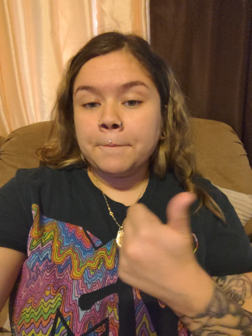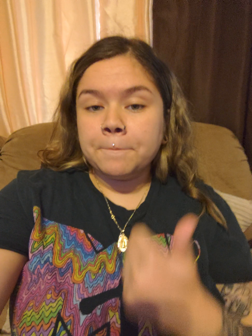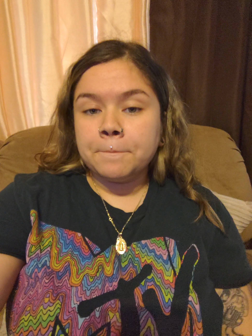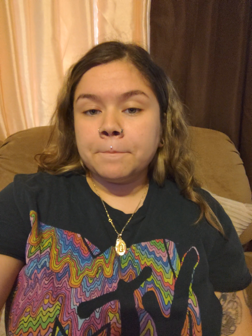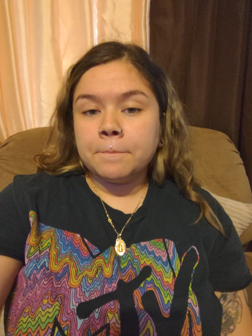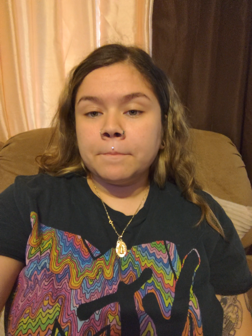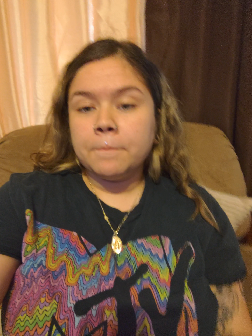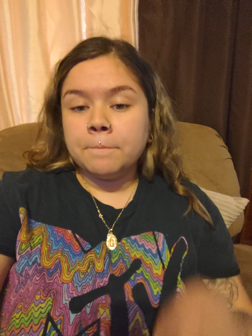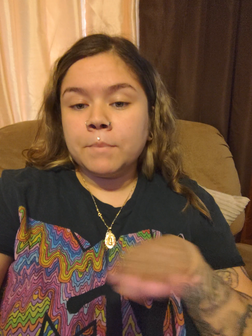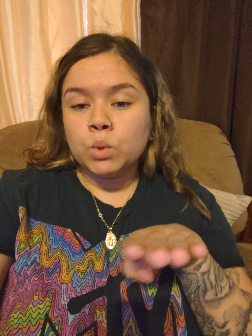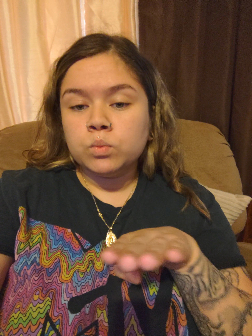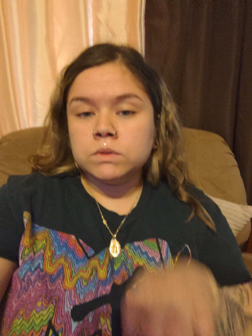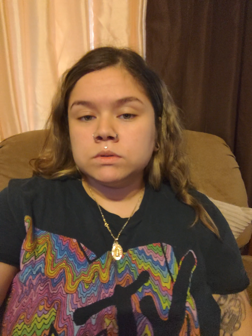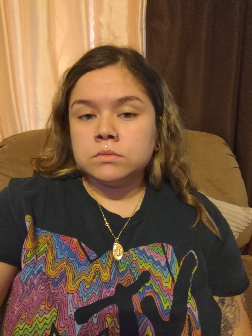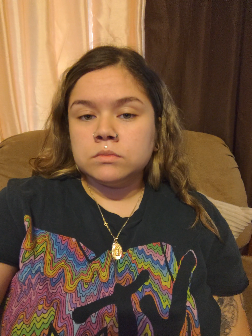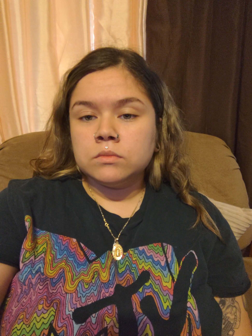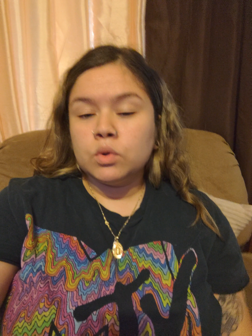boots